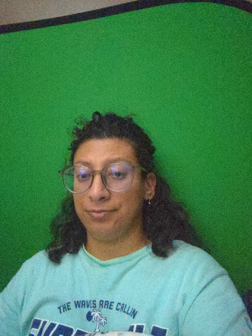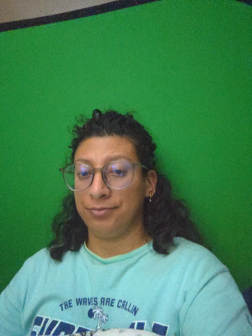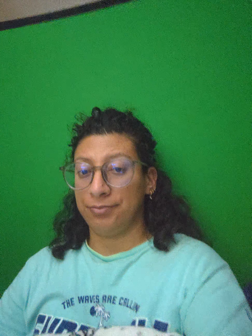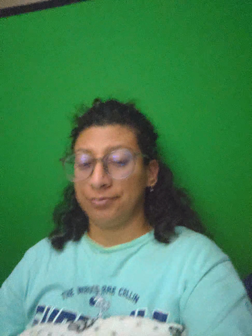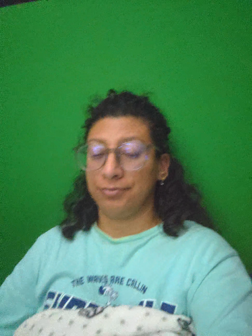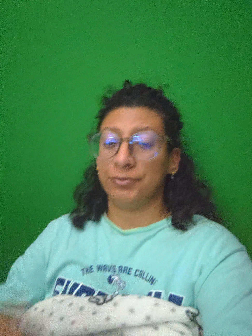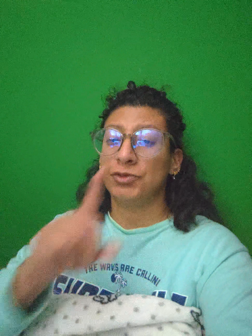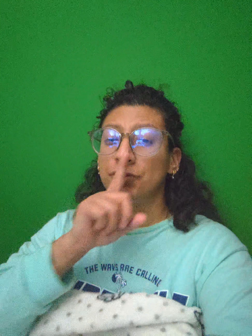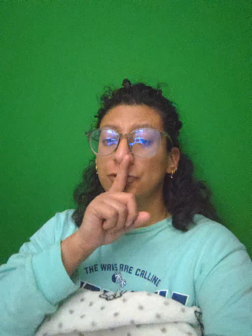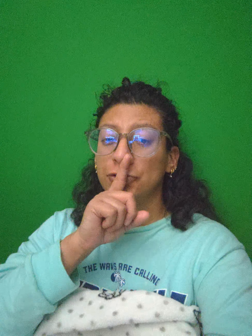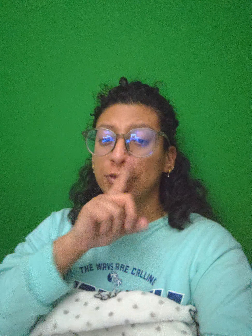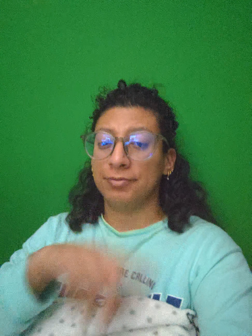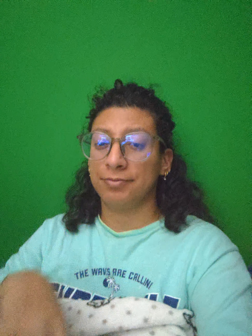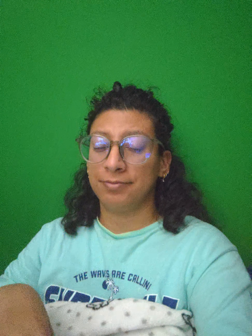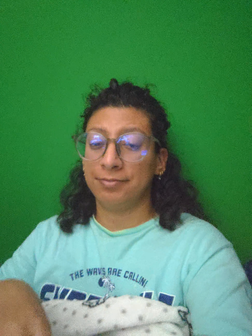shhh